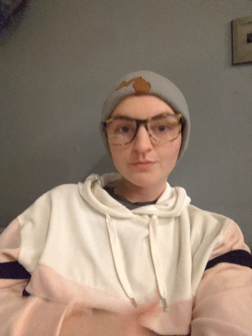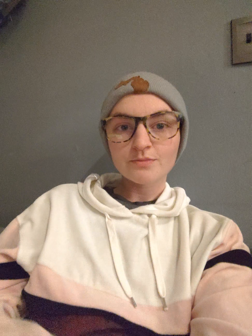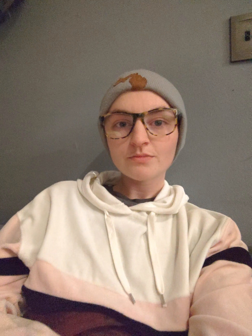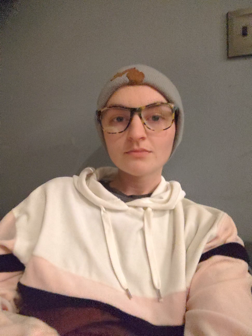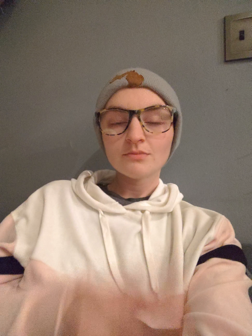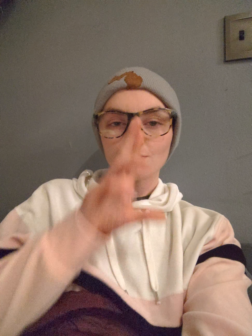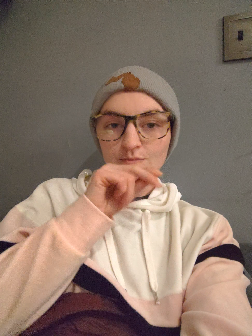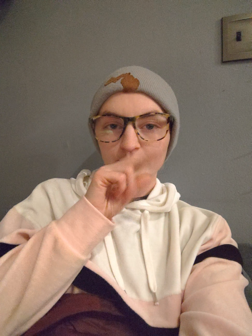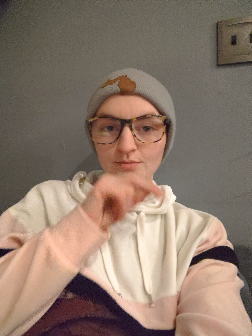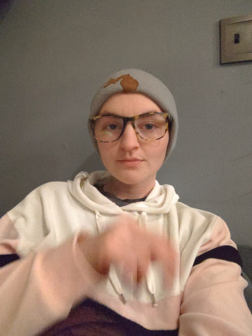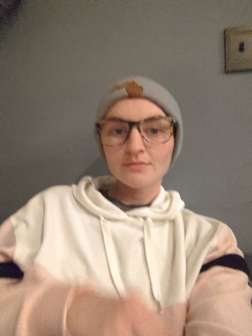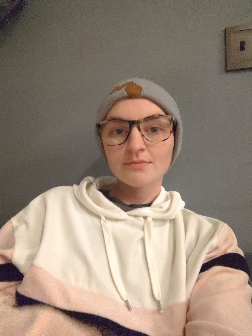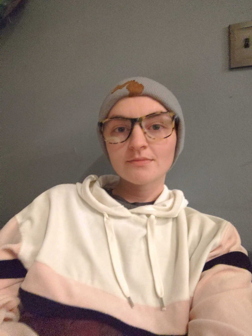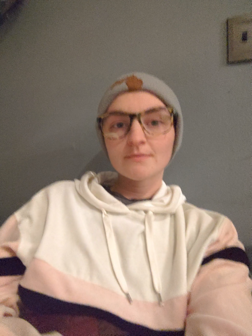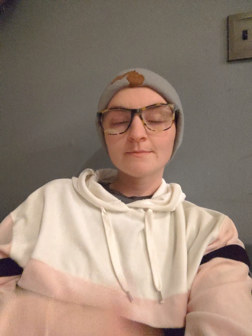goose